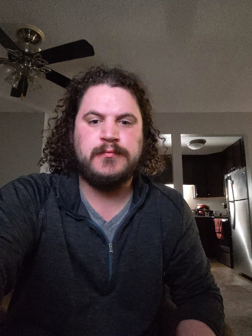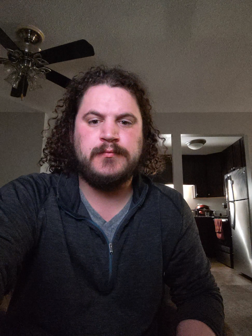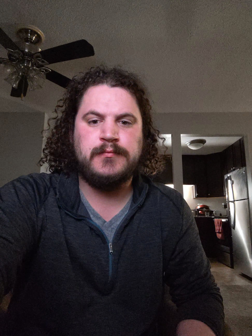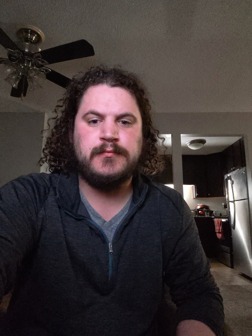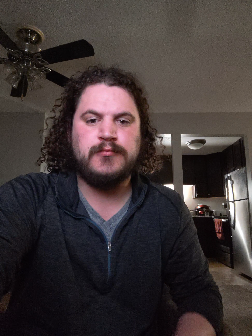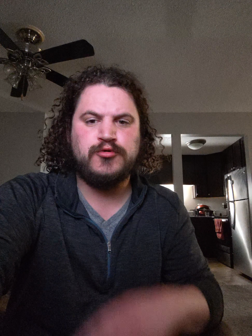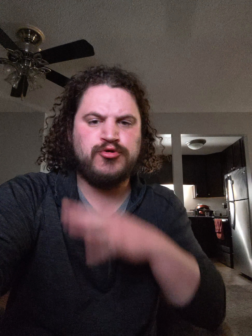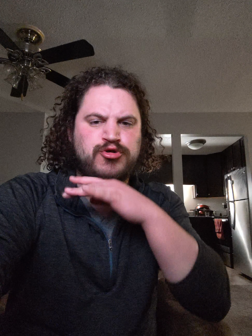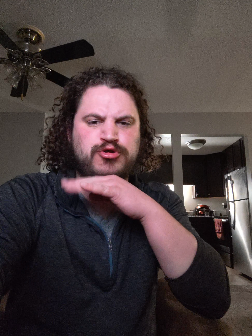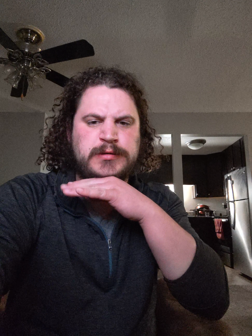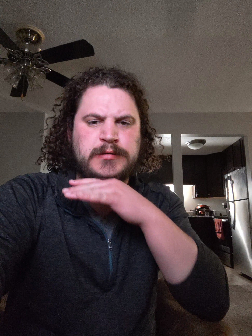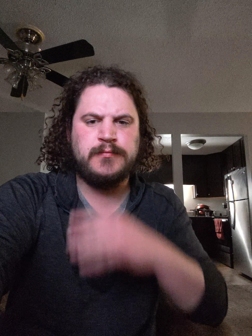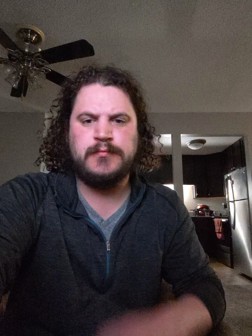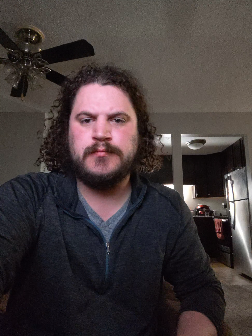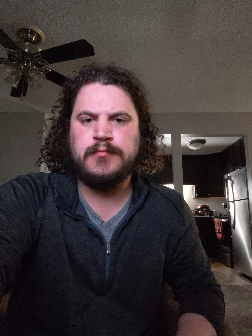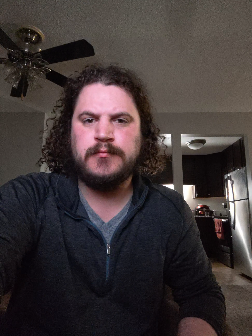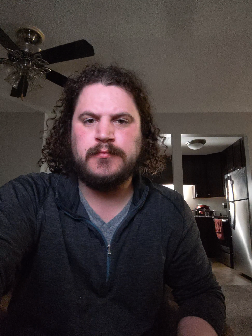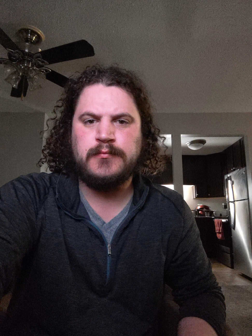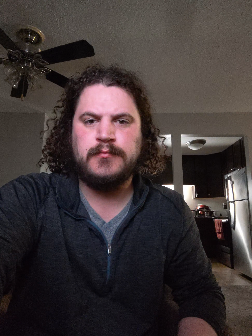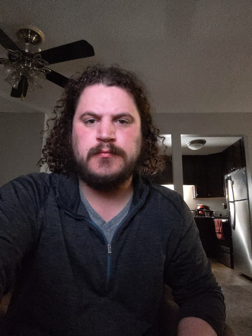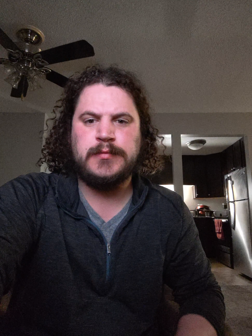dirty